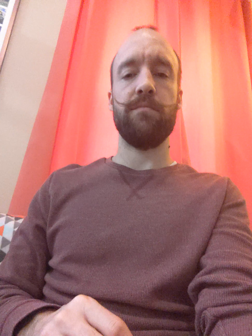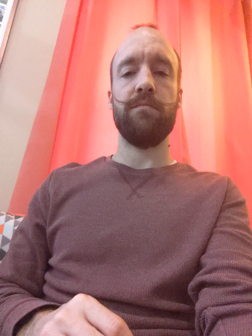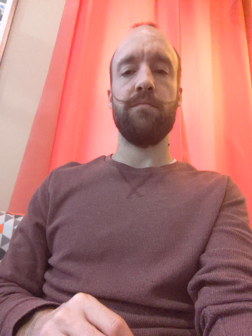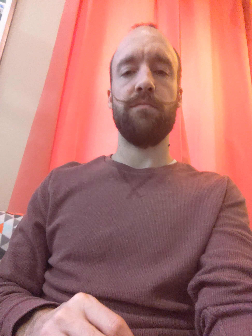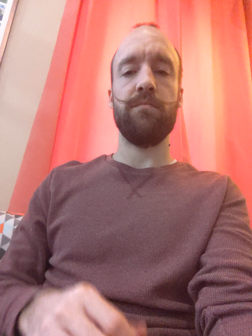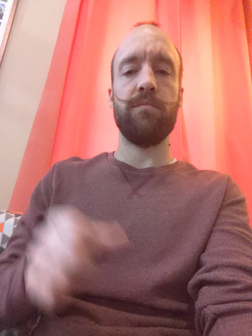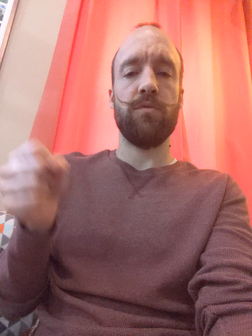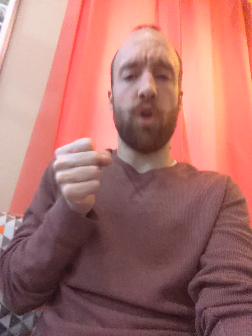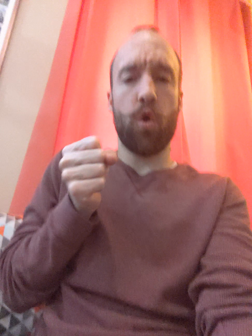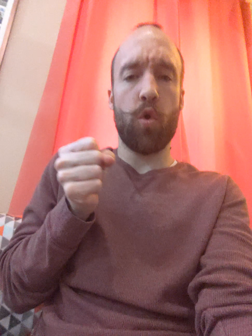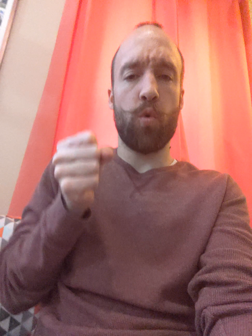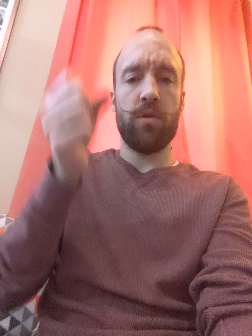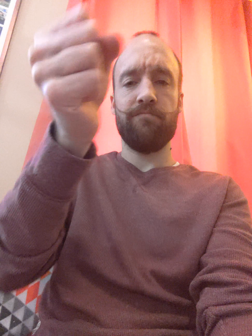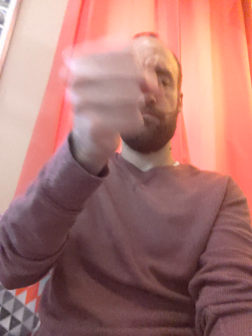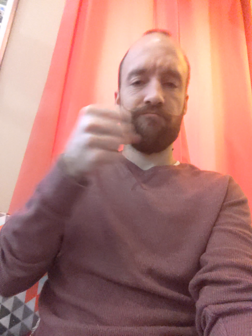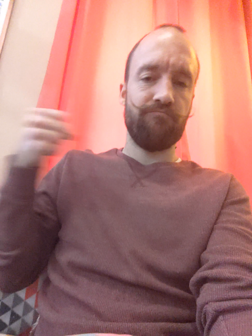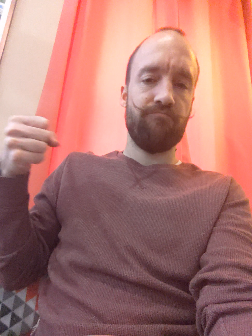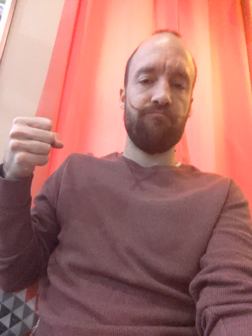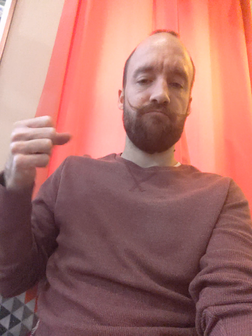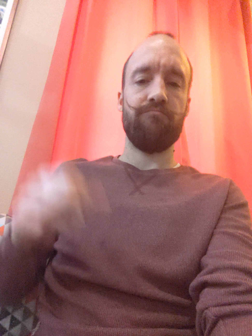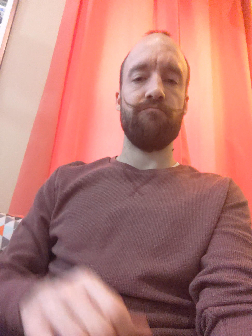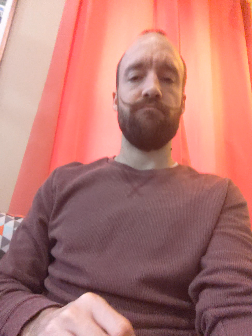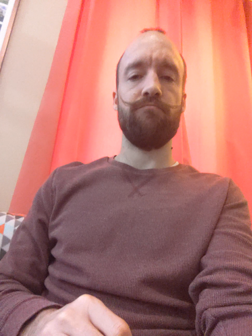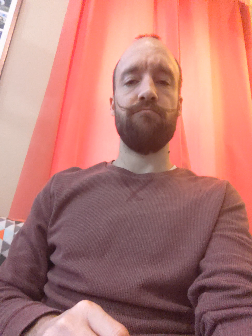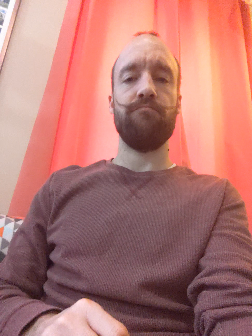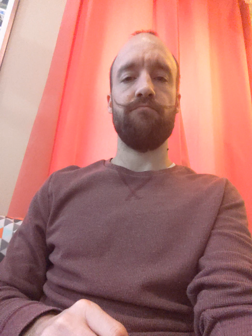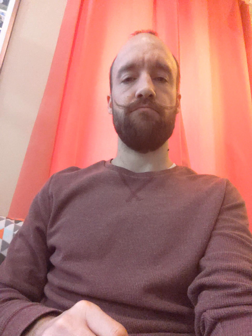refrigerator